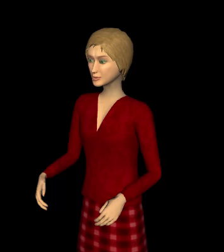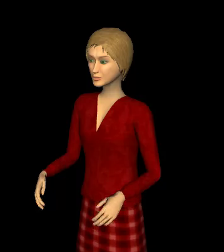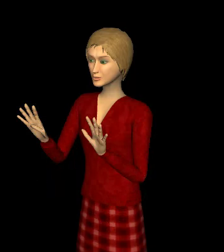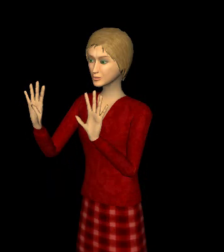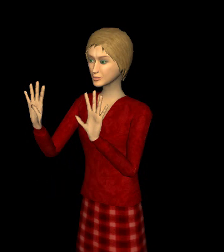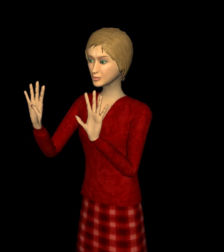9